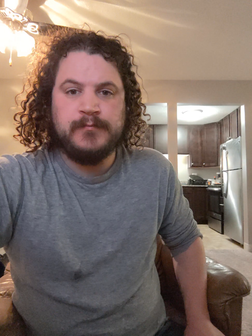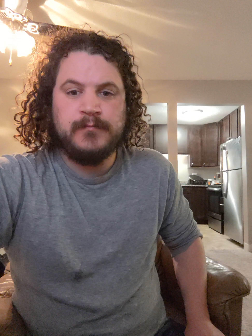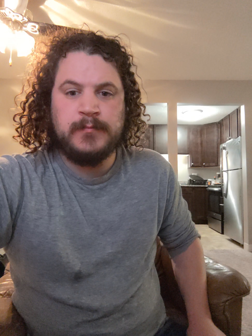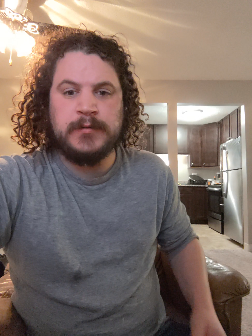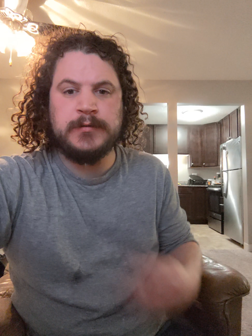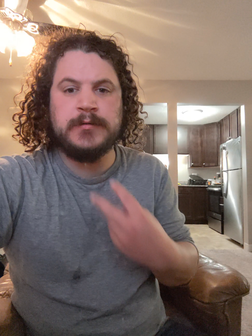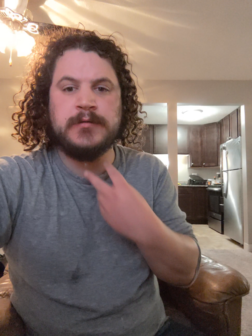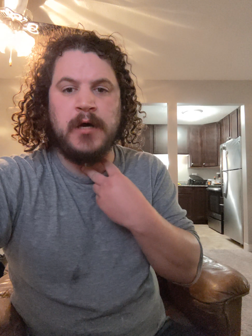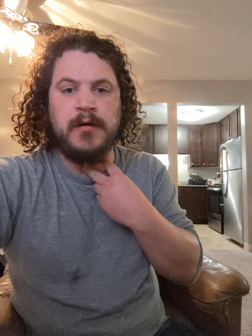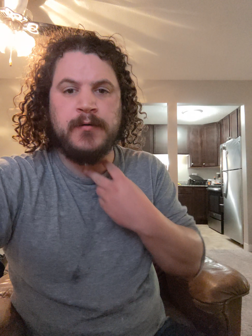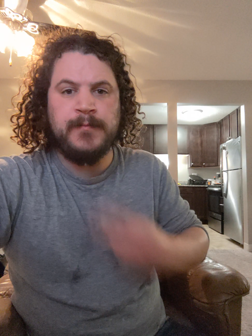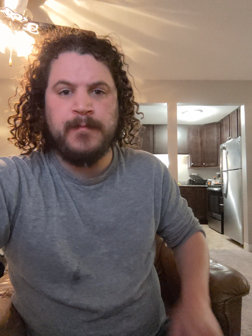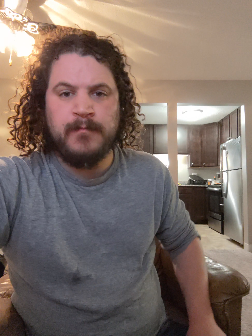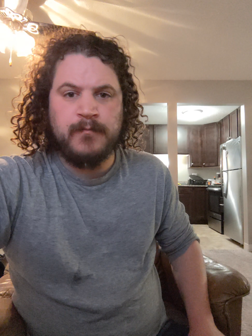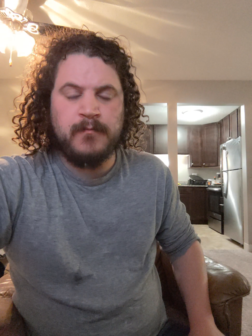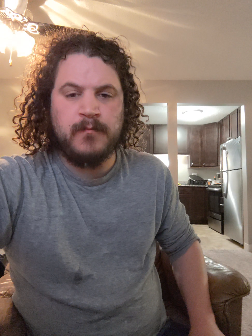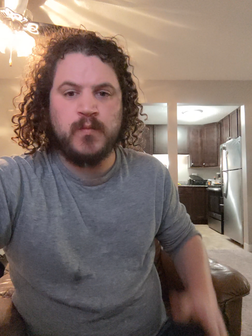stuck